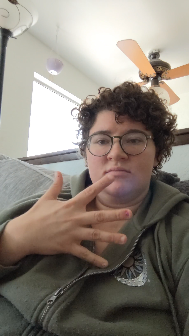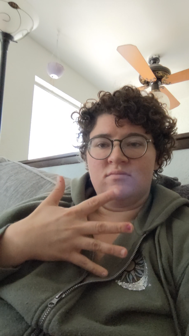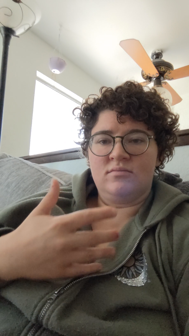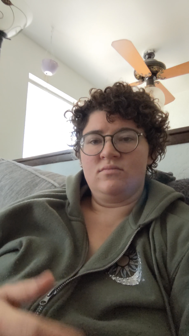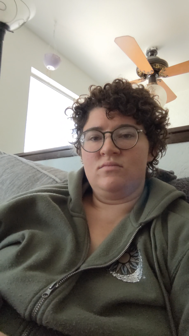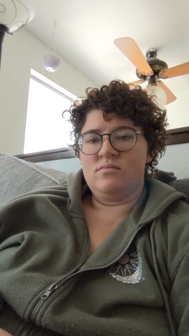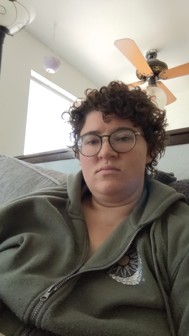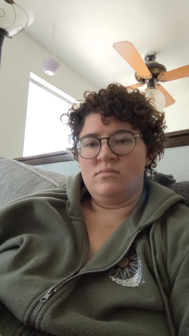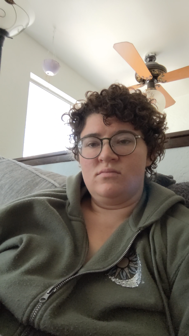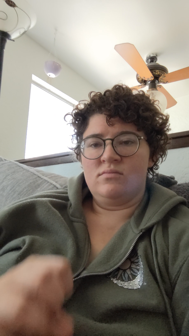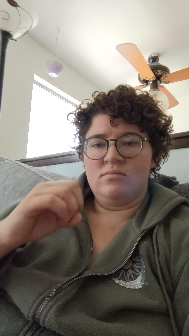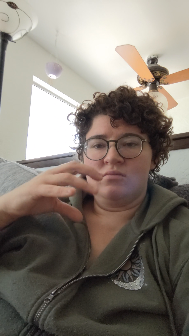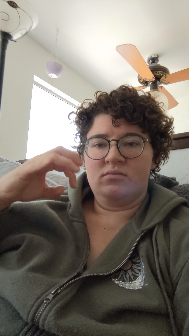bubbles